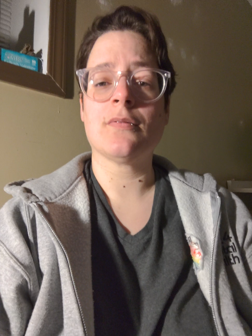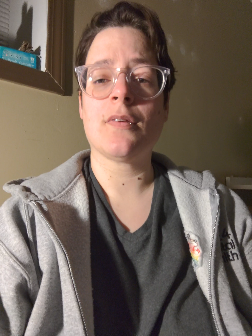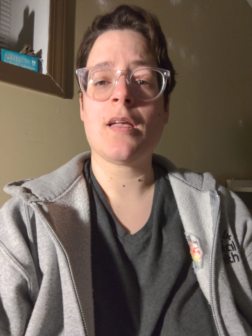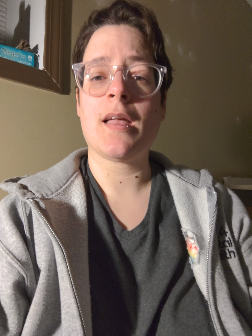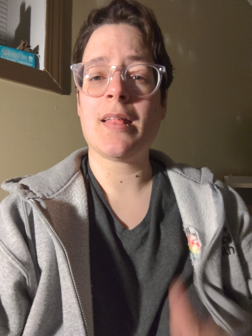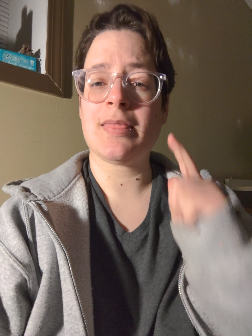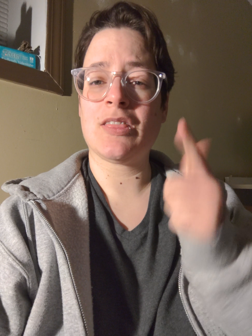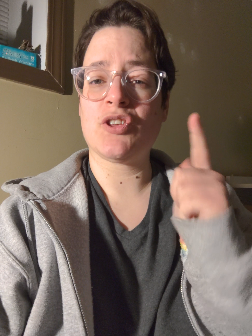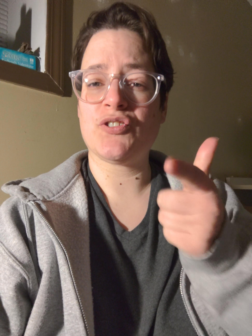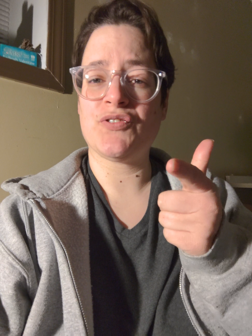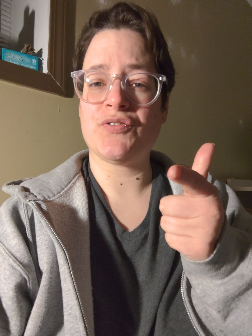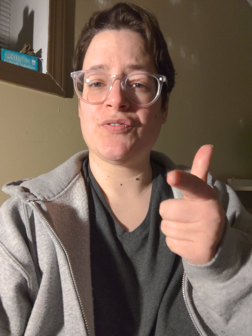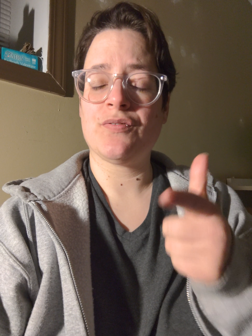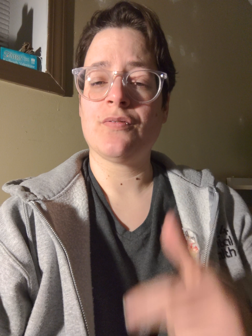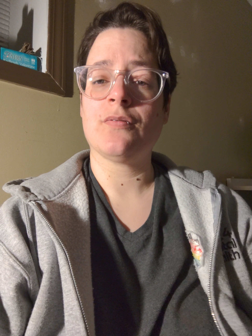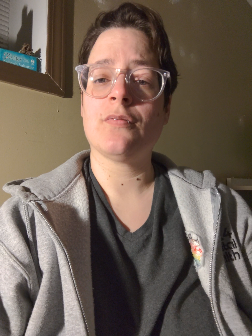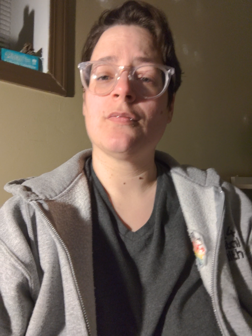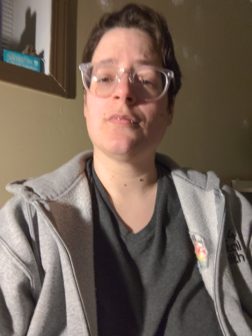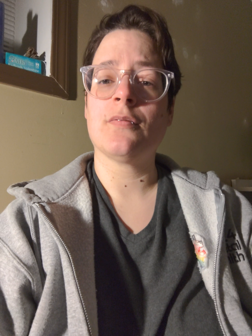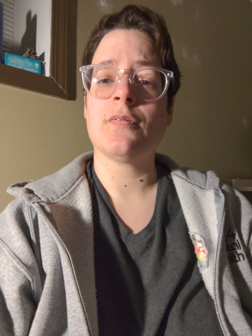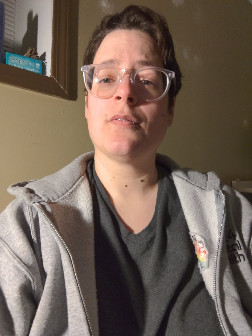later